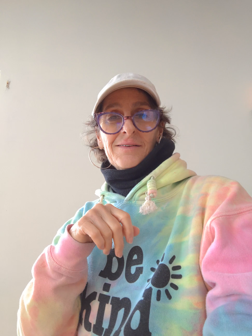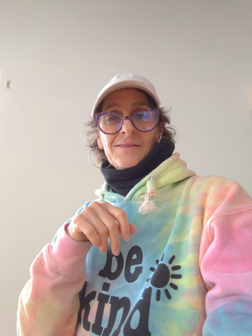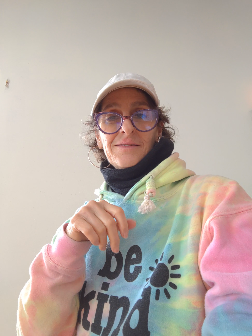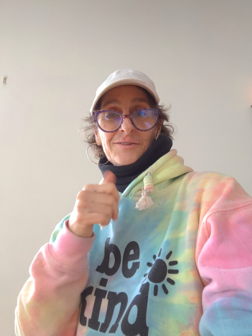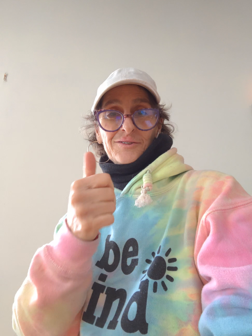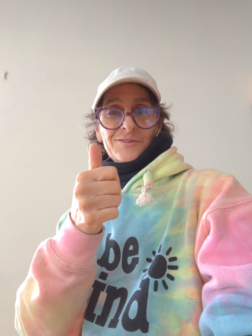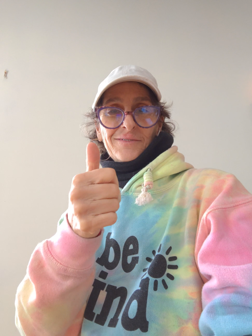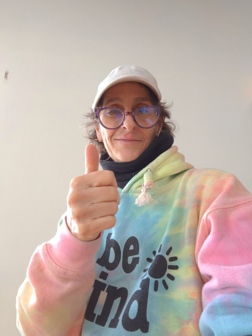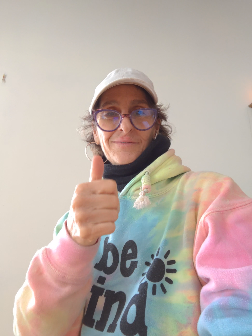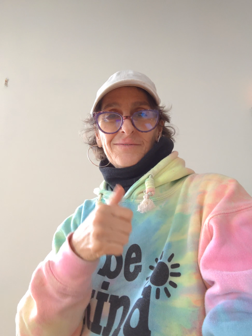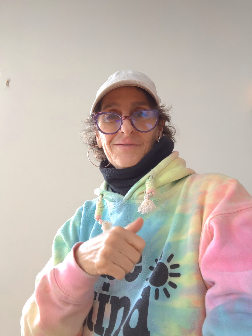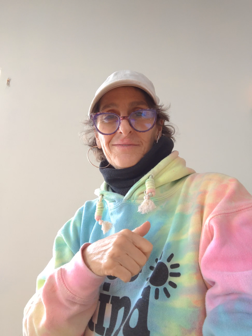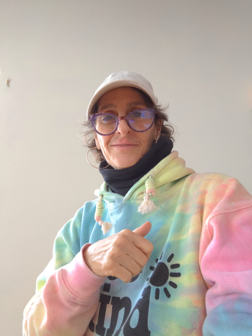yourself